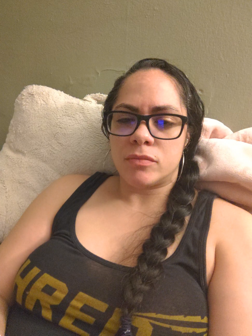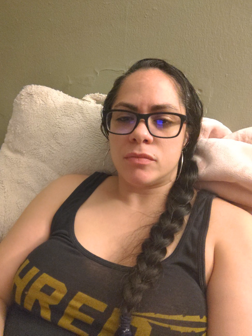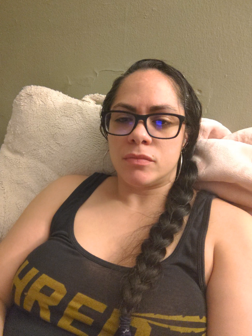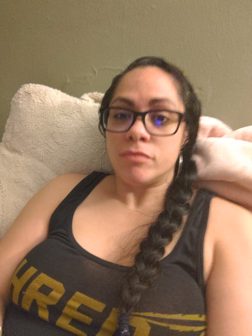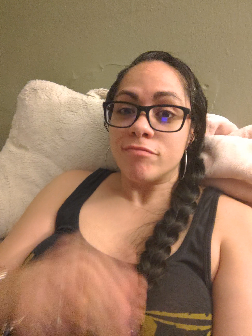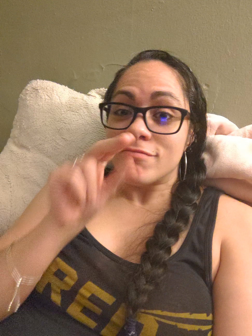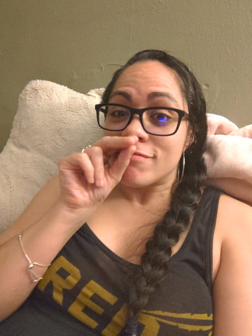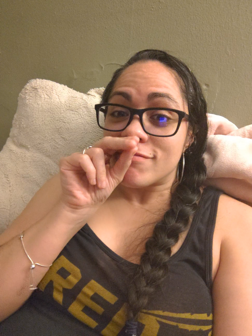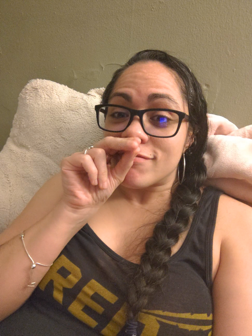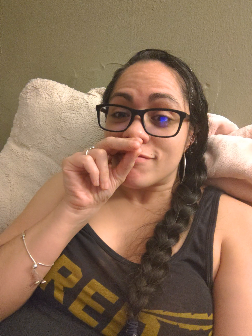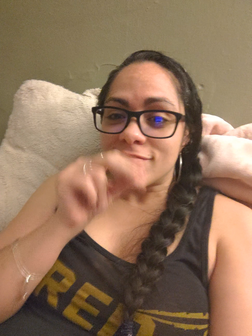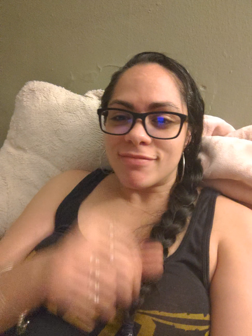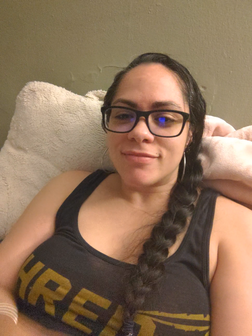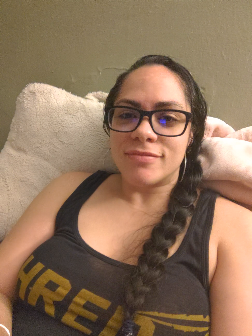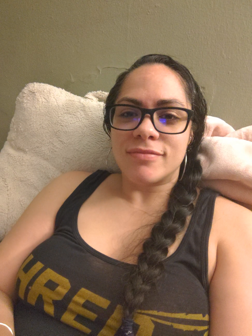duck